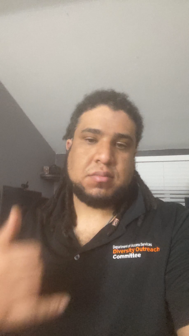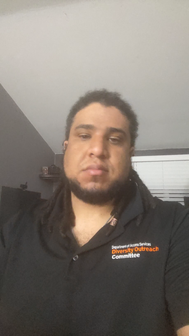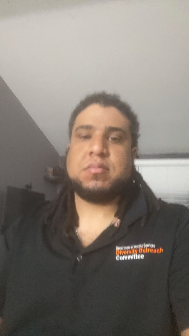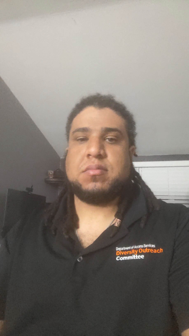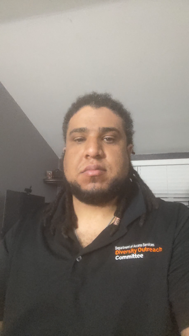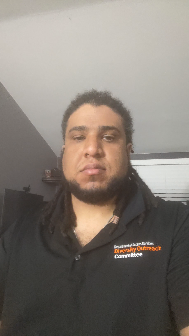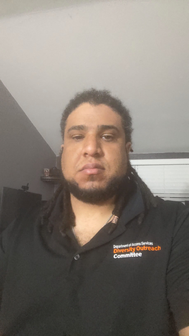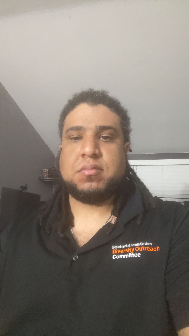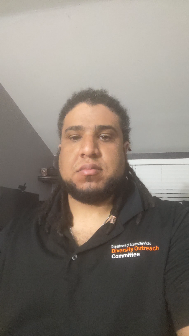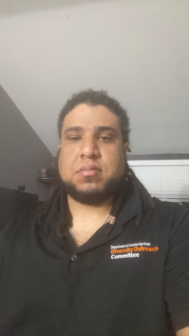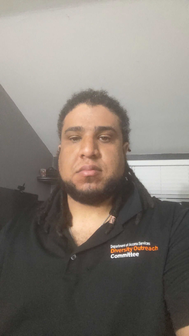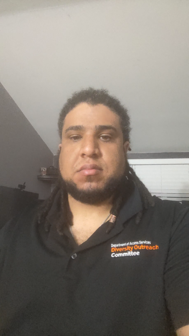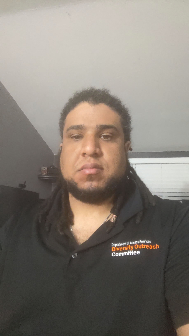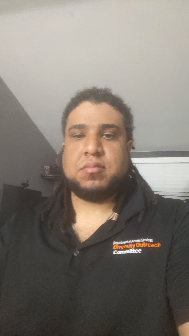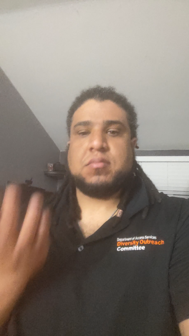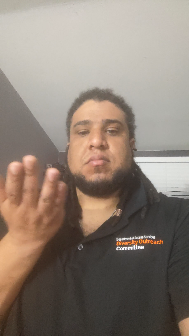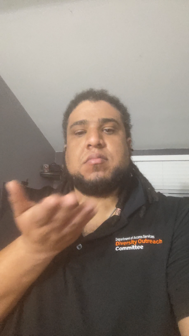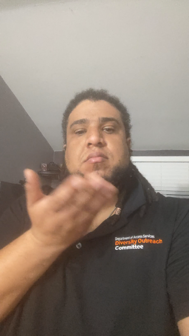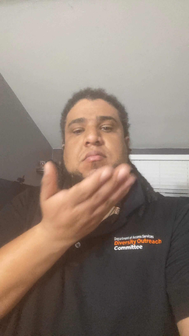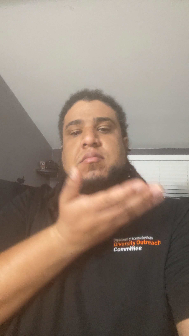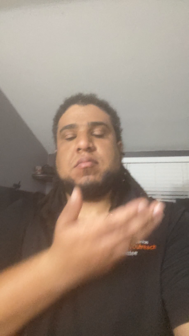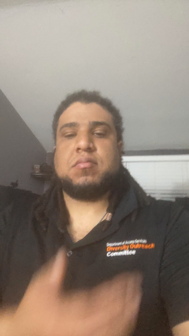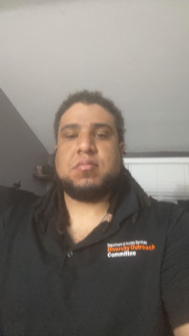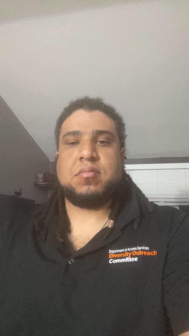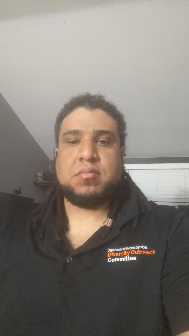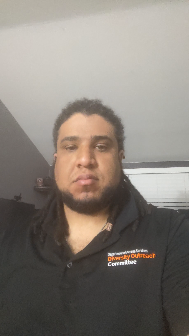carry